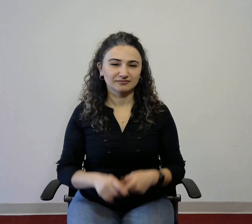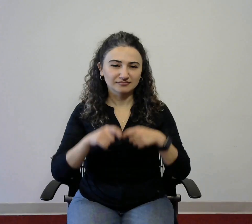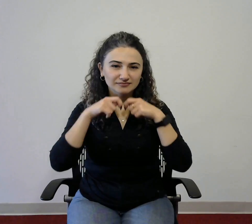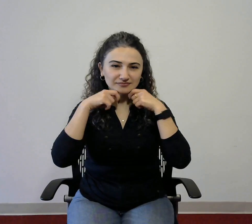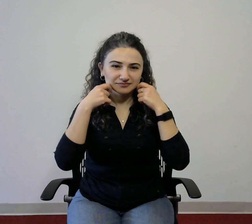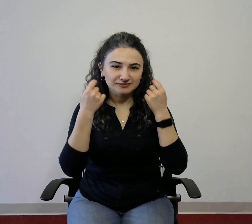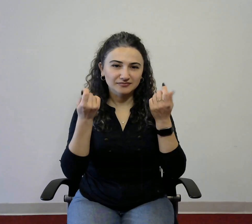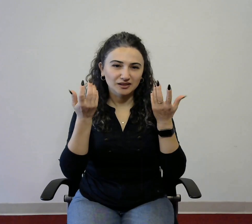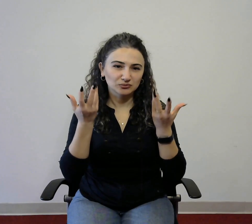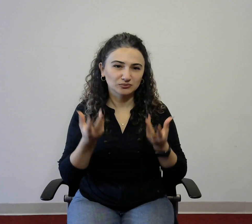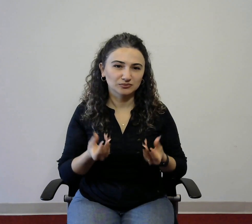ad günü